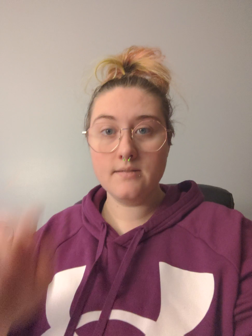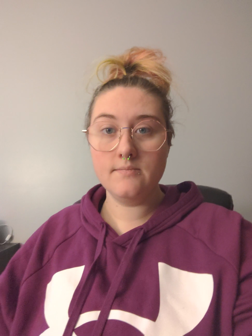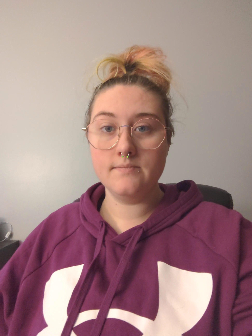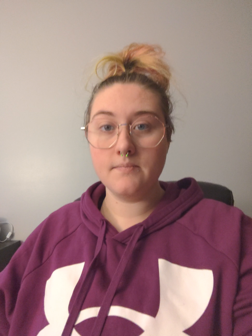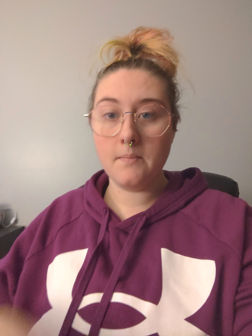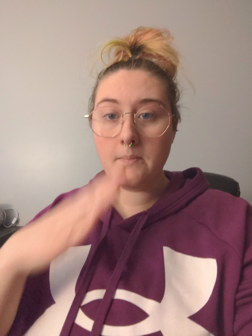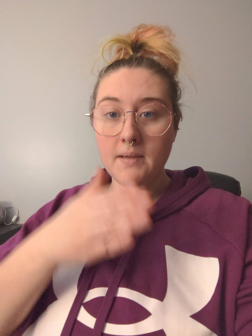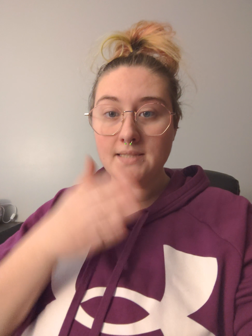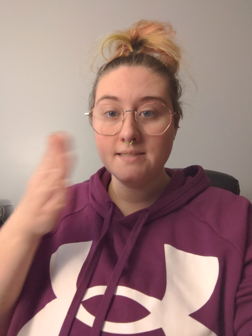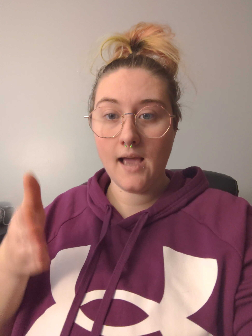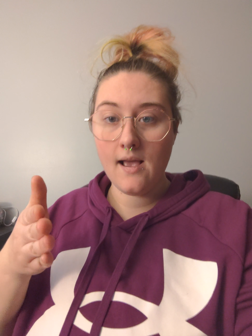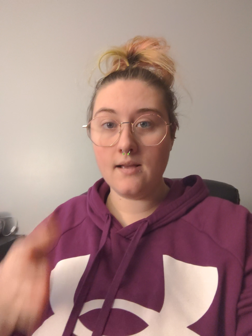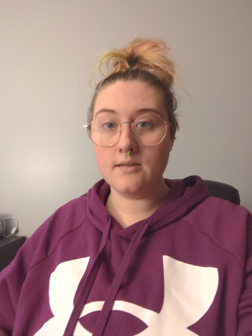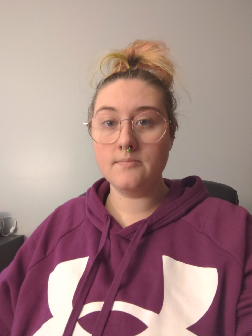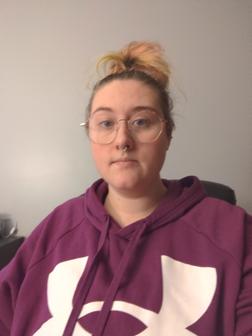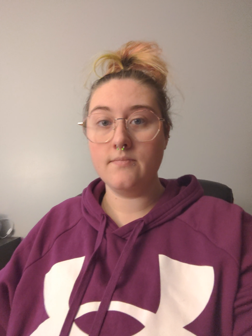beside